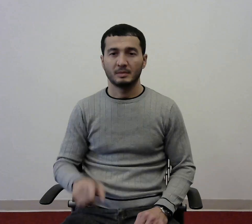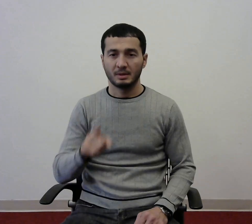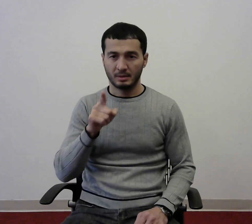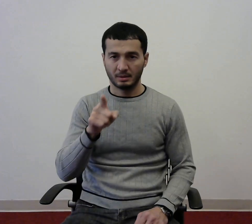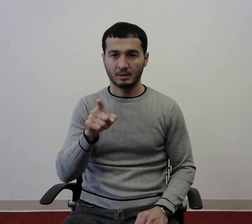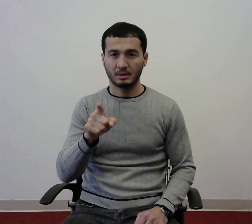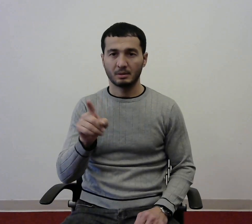sən